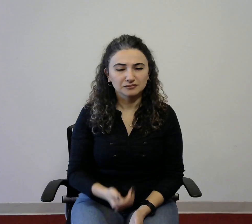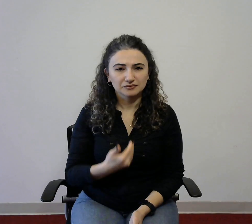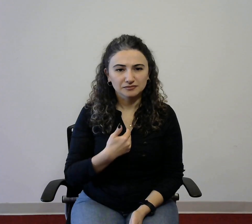mən